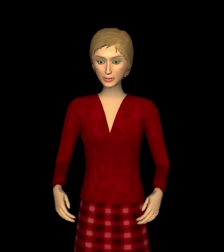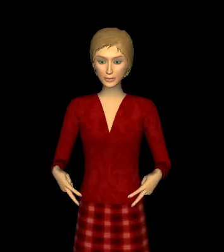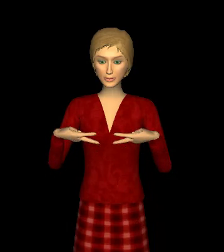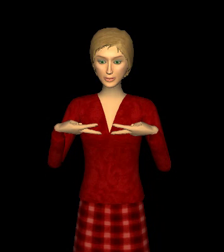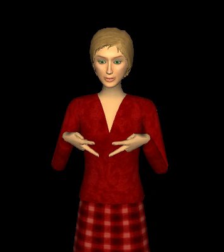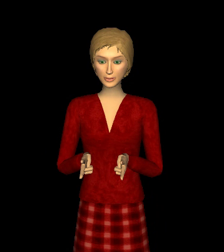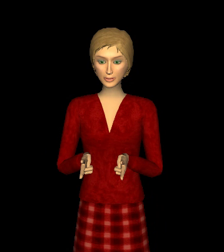تفويض